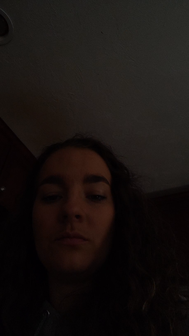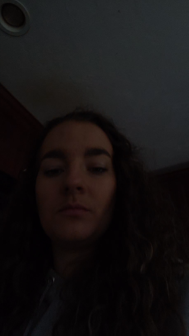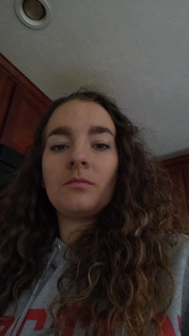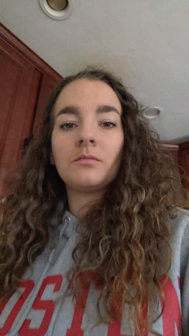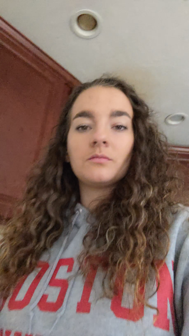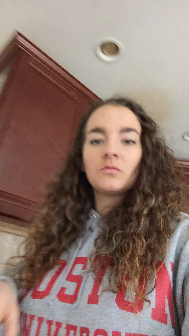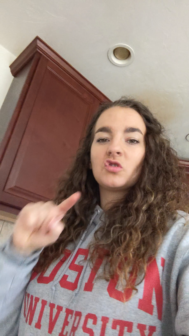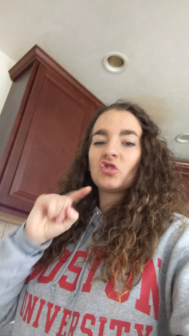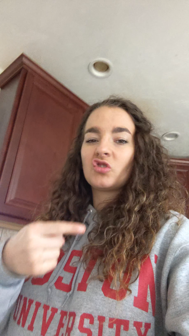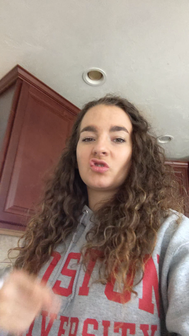hurt